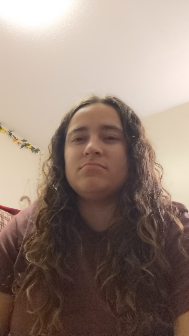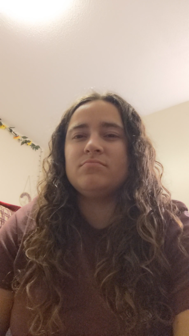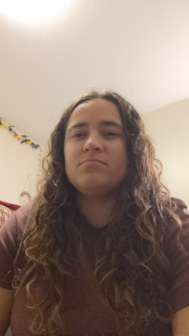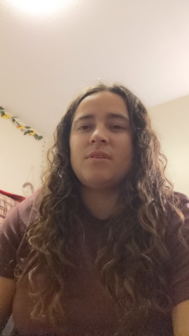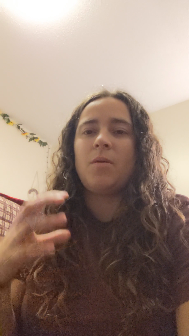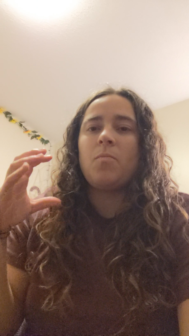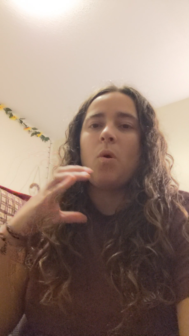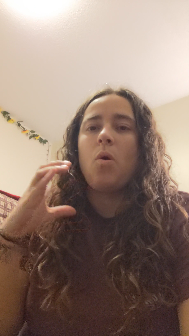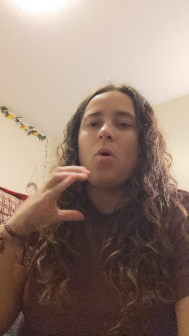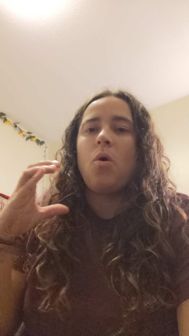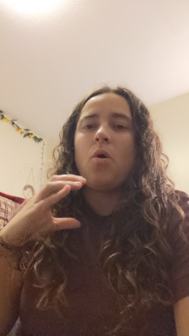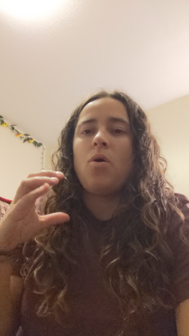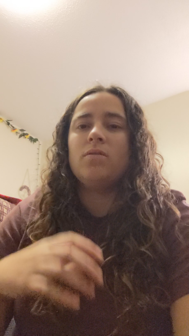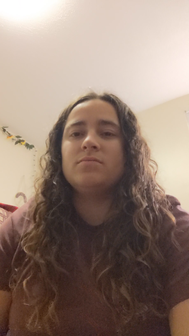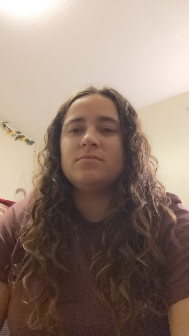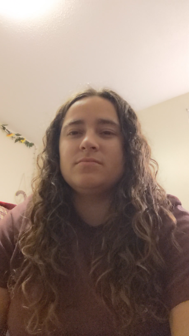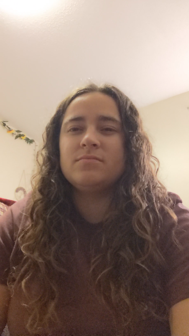ball